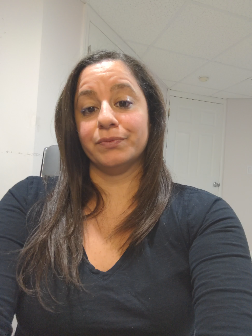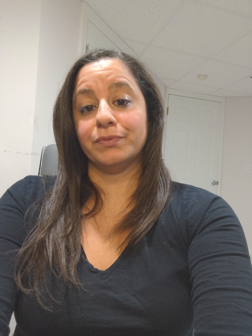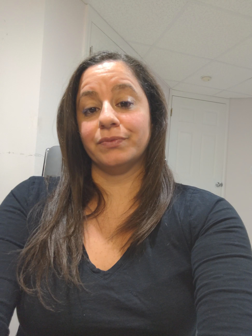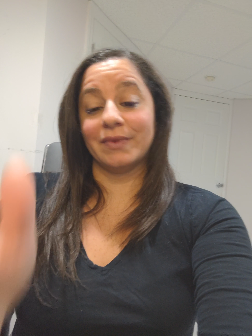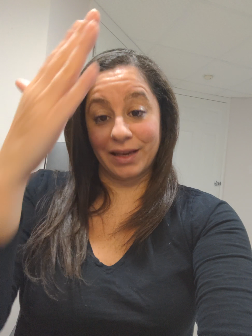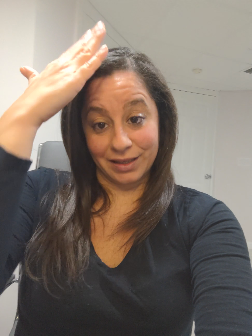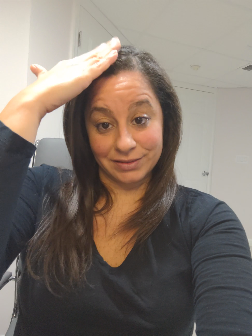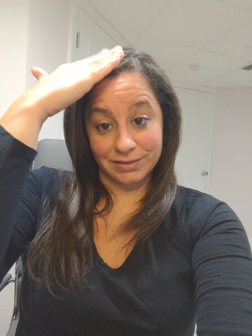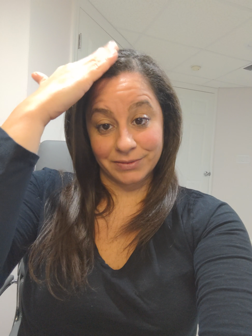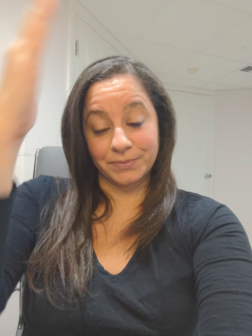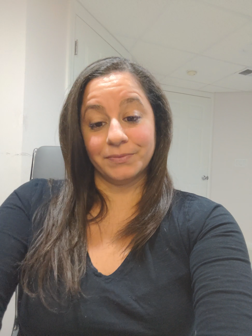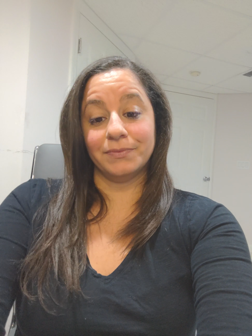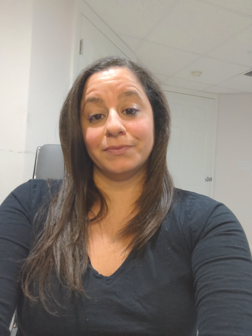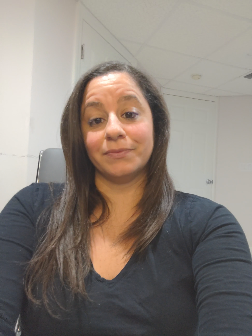hat